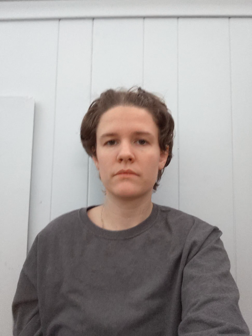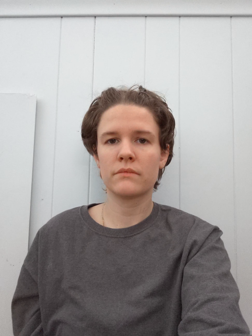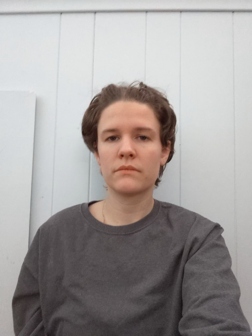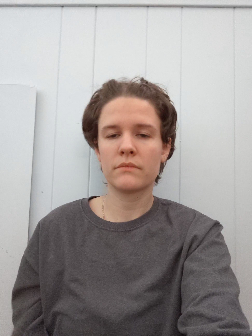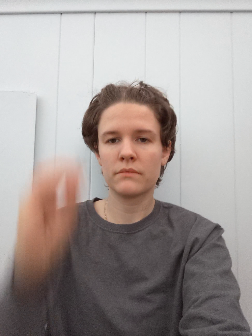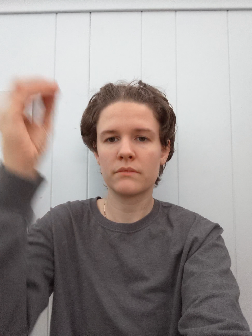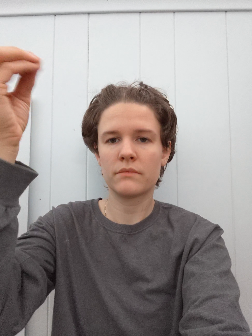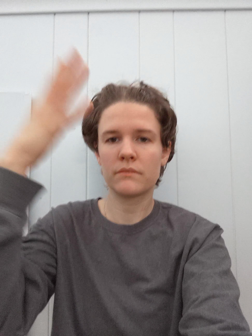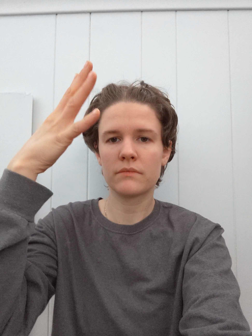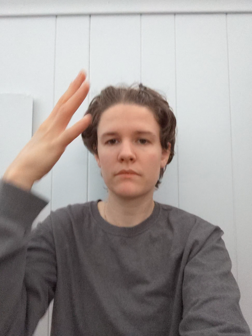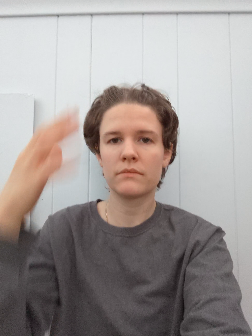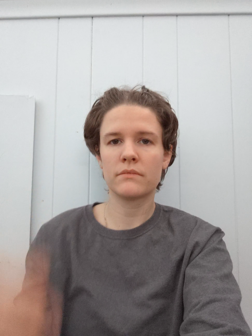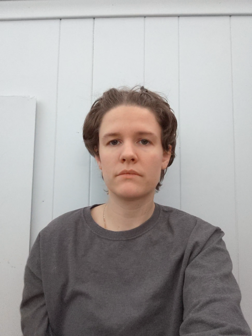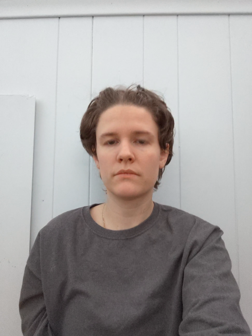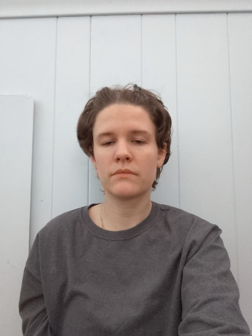sun